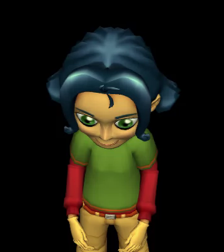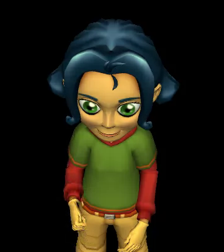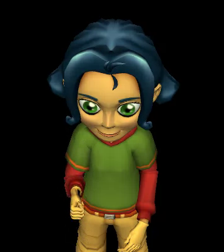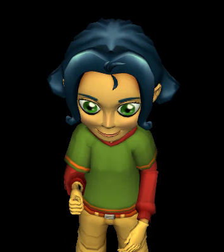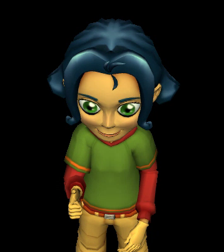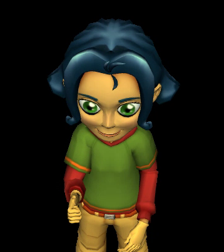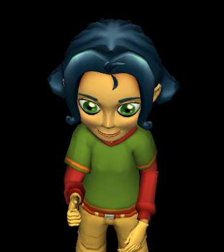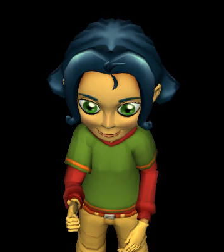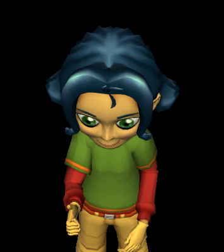قريبا